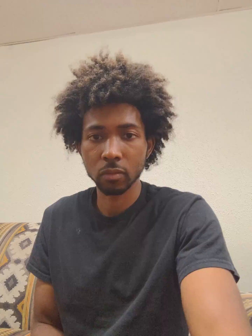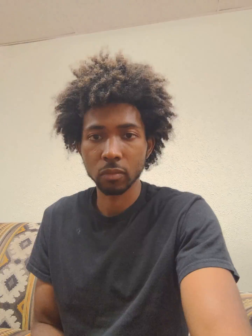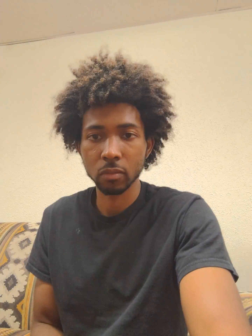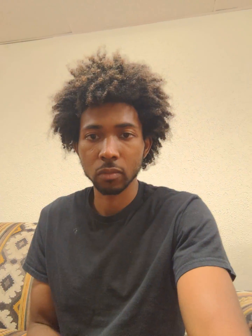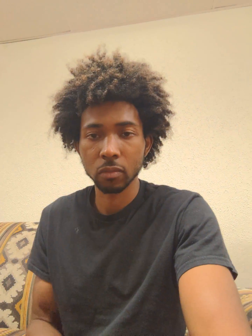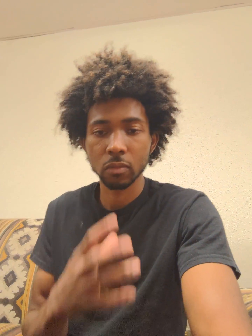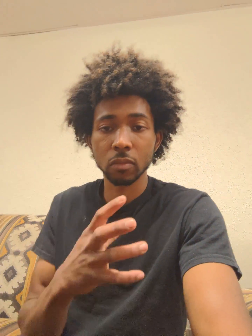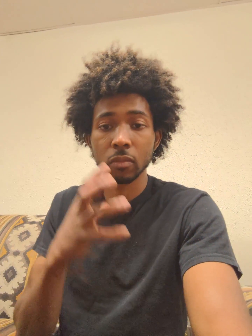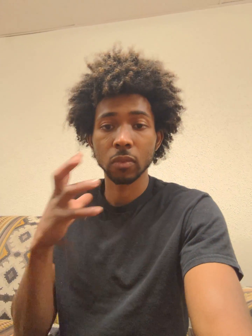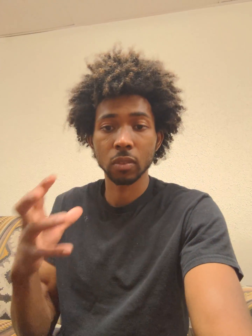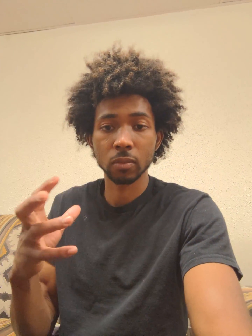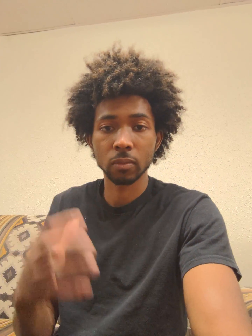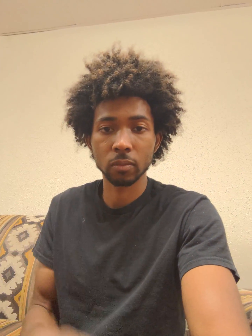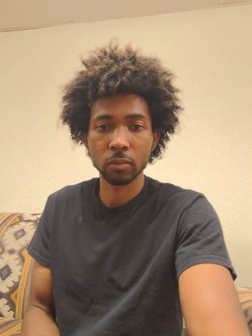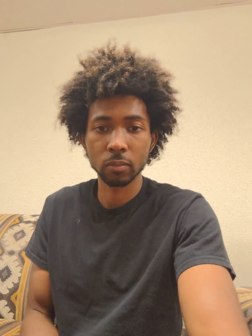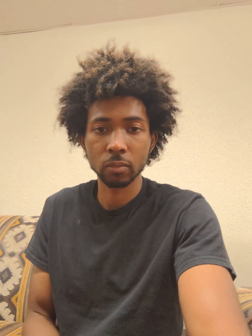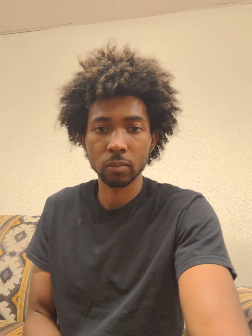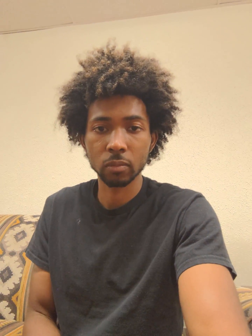a lot